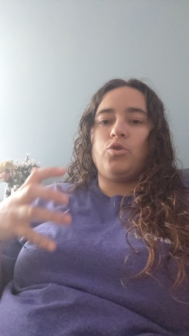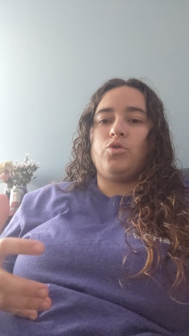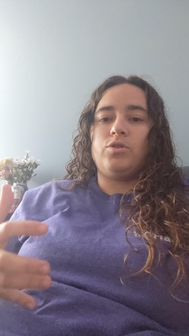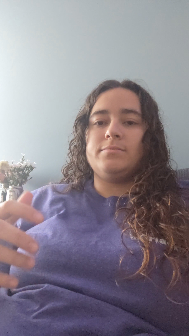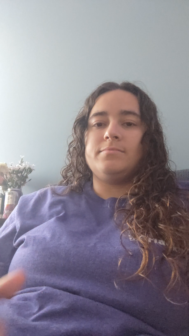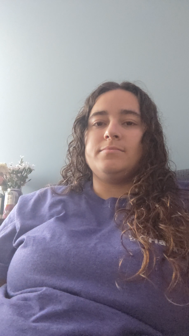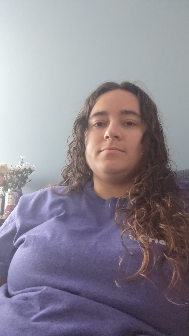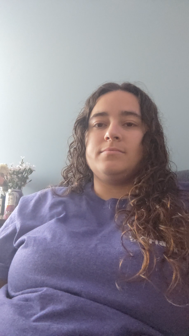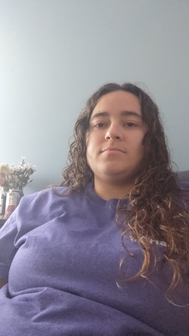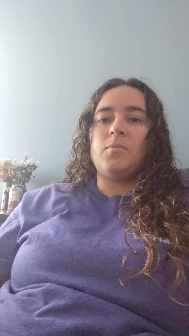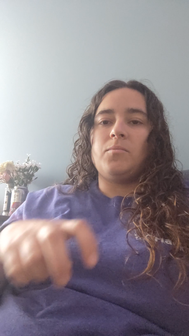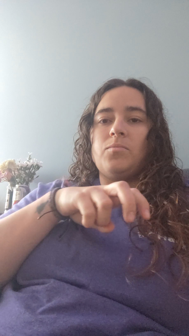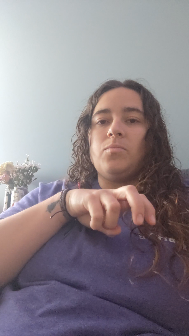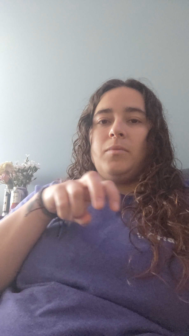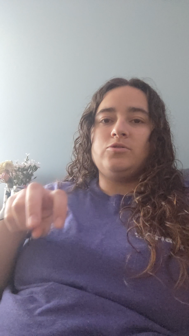bench